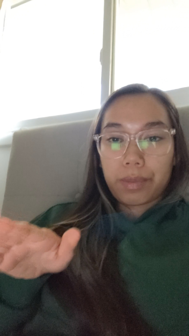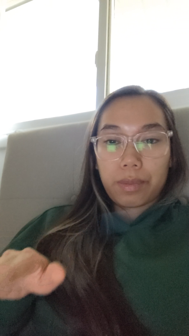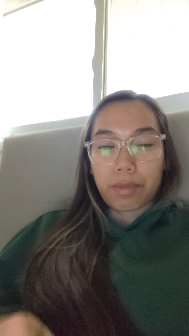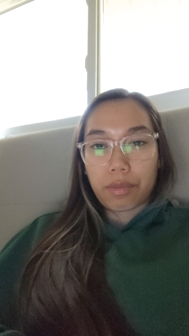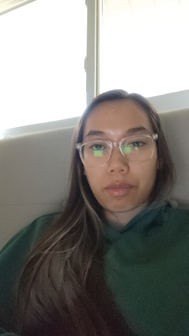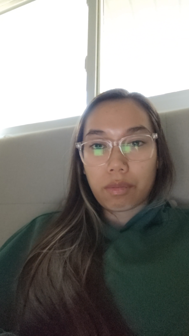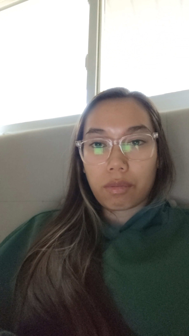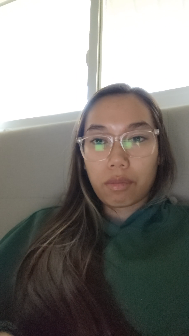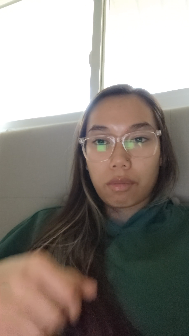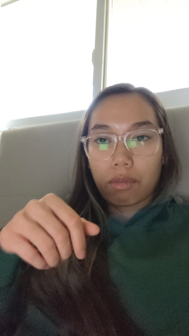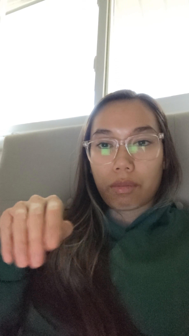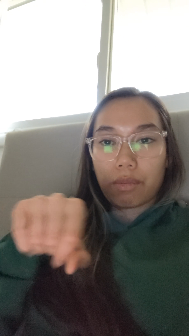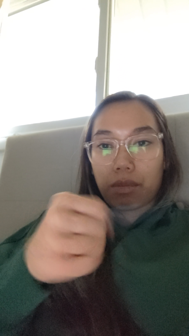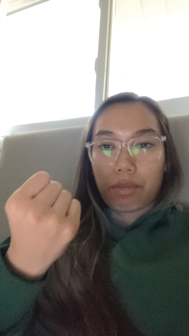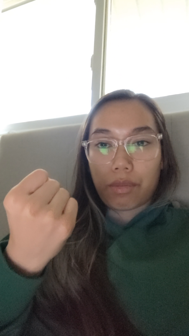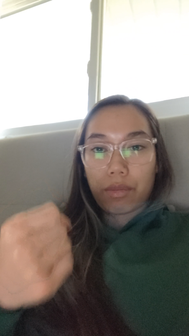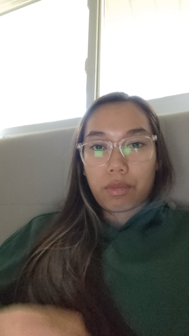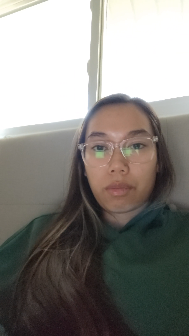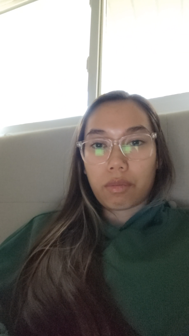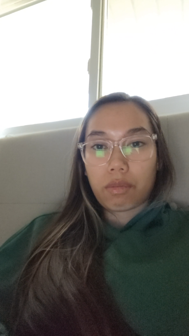break